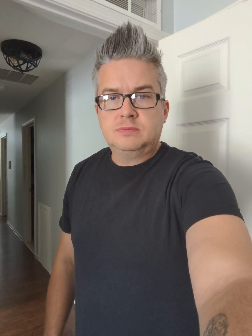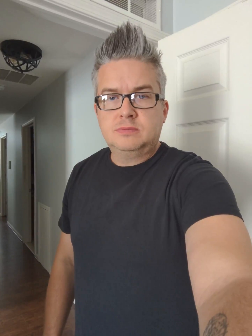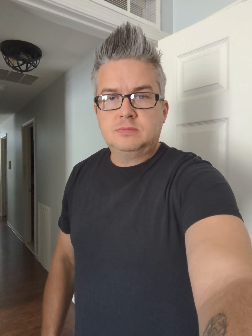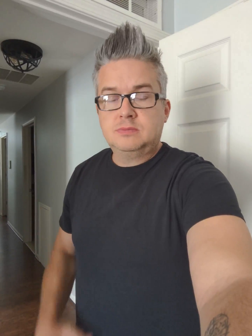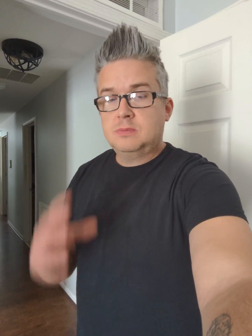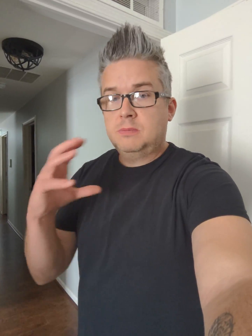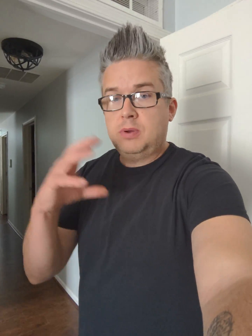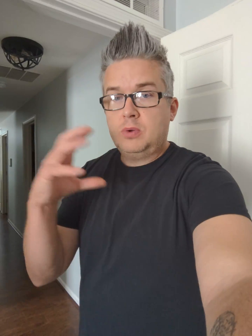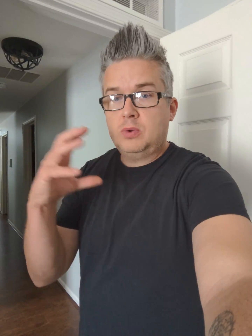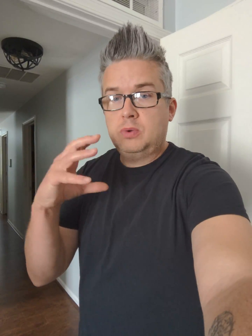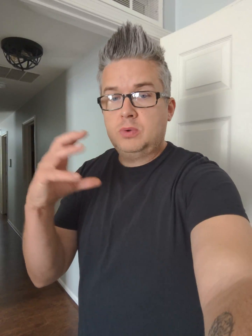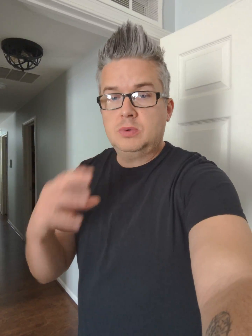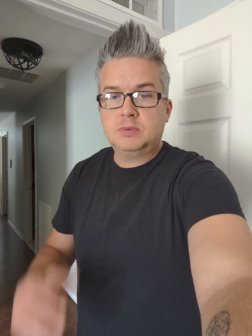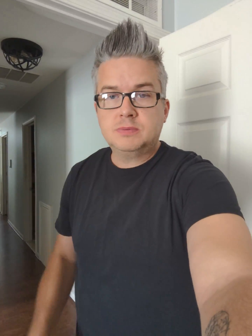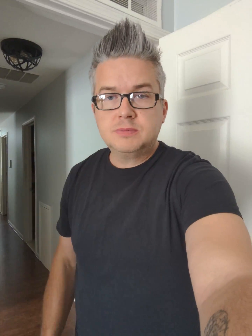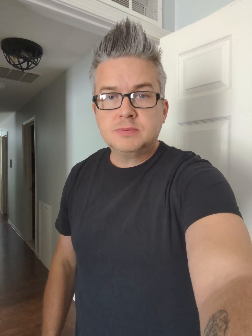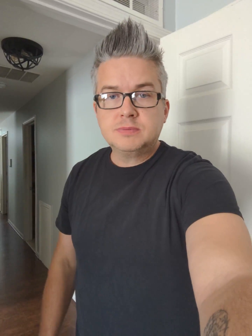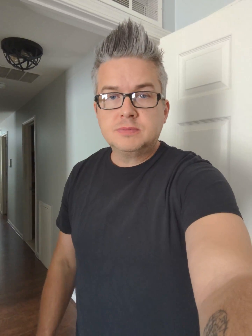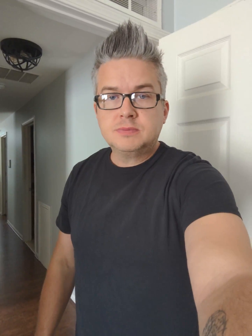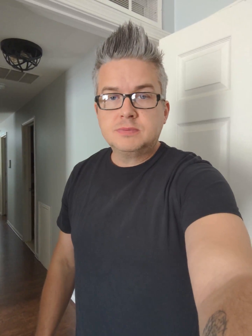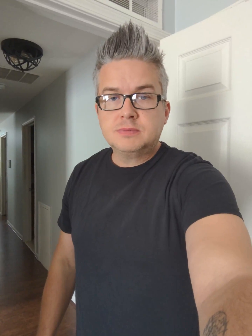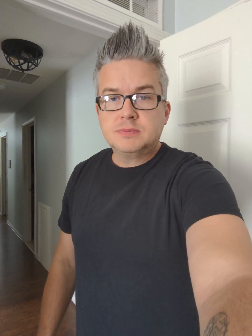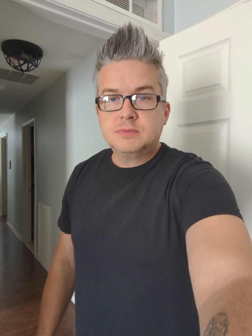ball